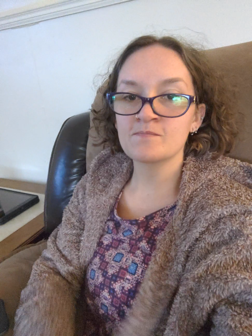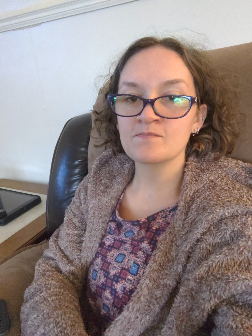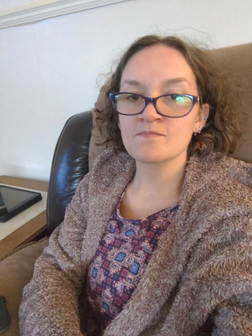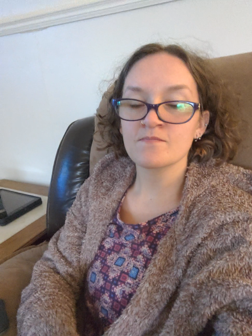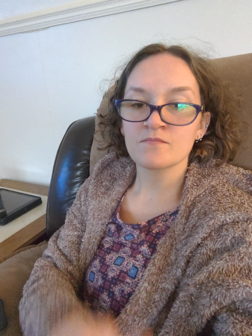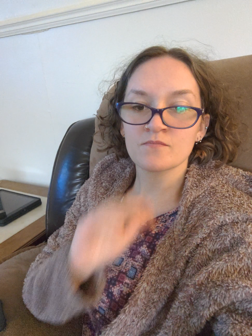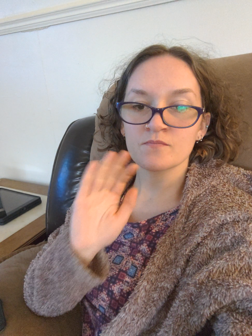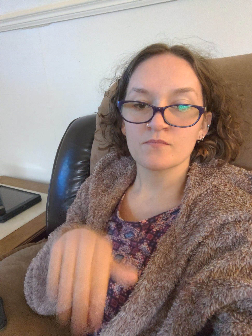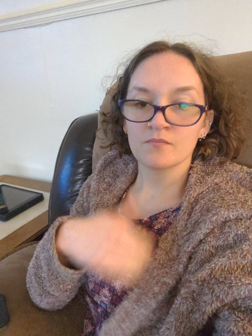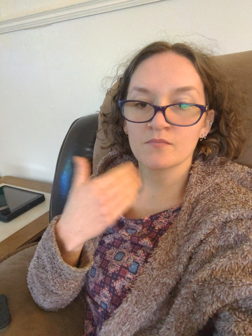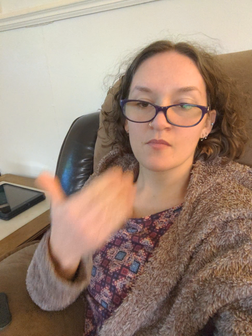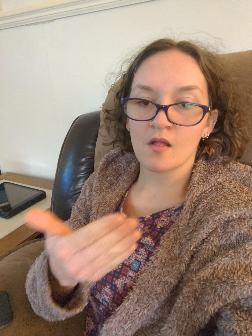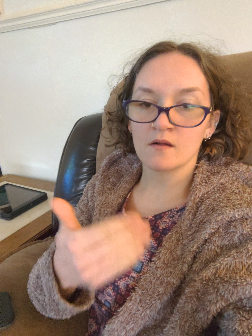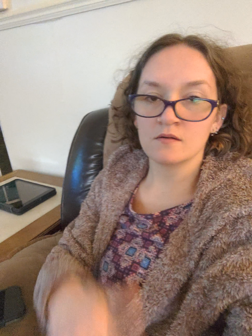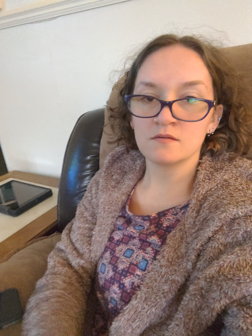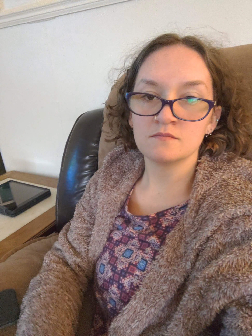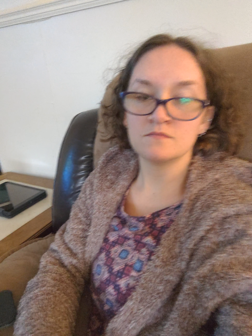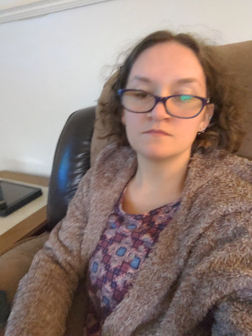all